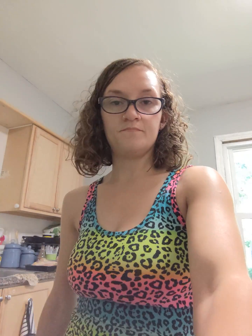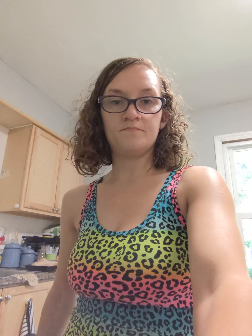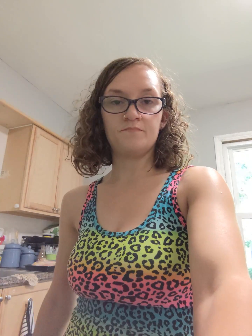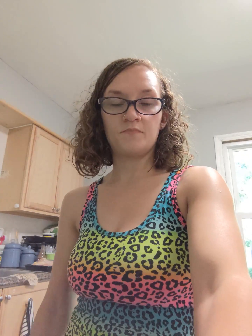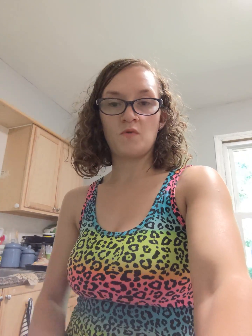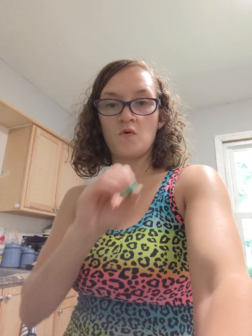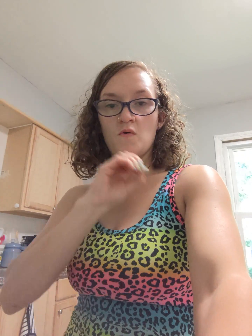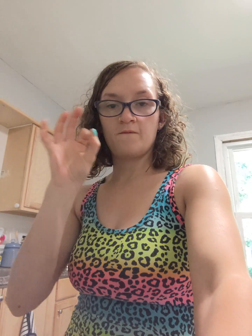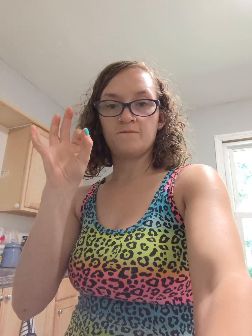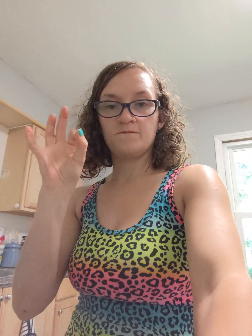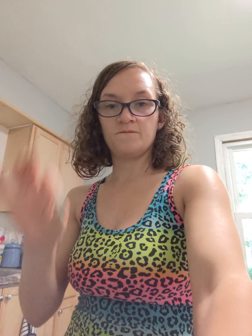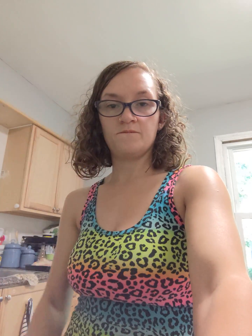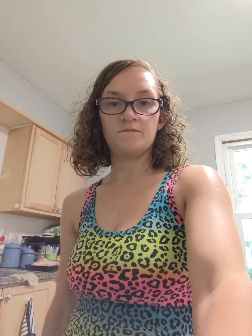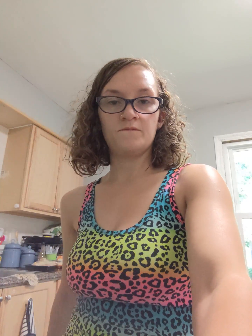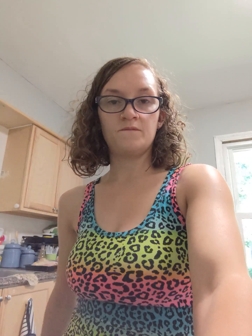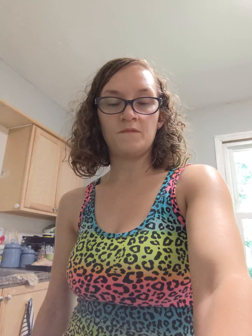off